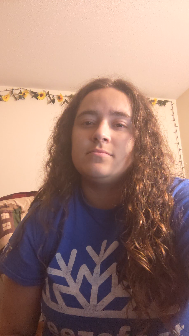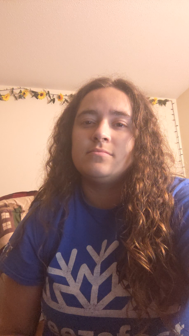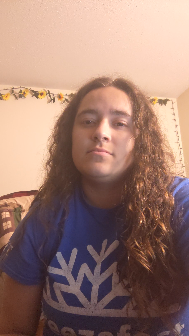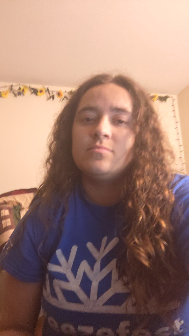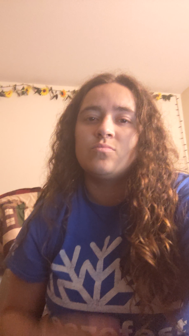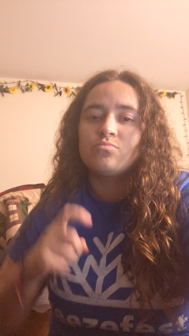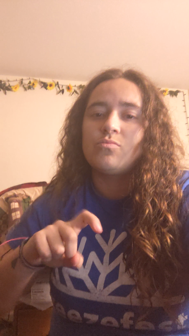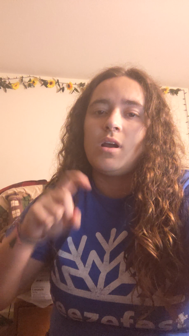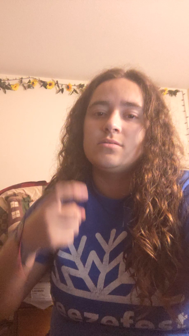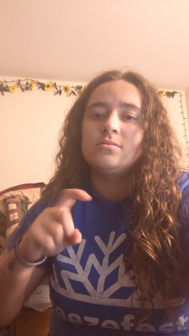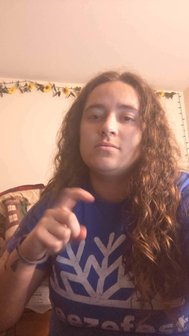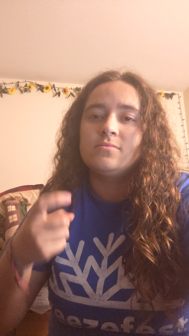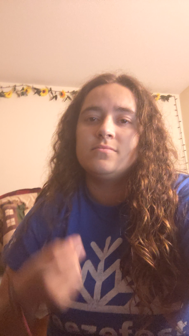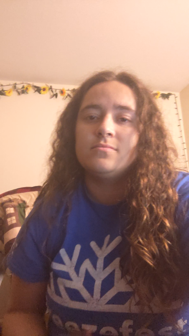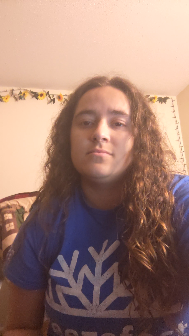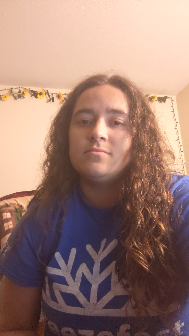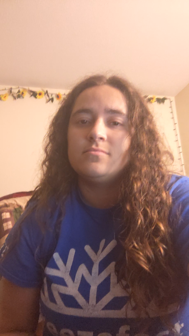friend